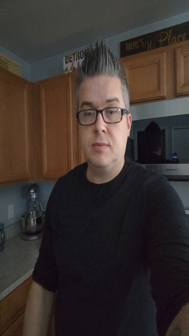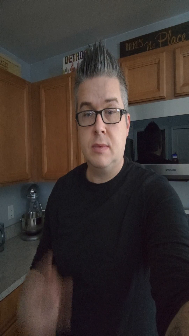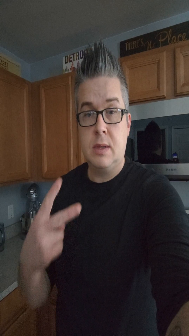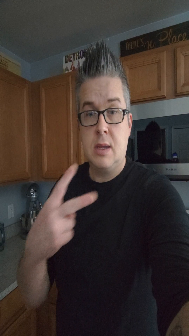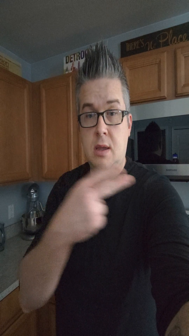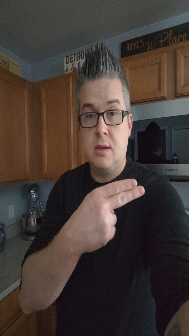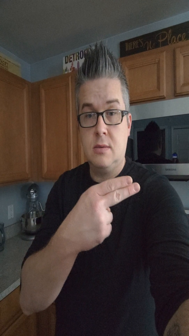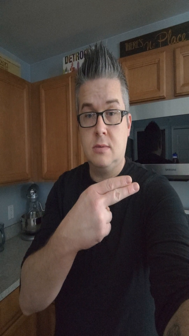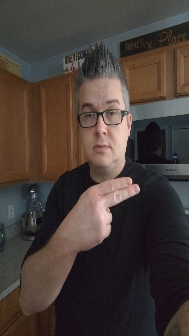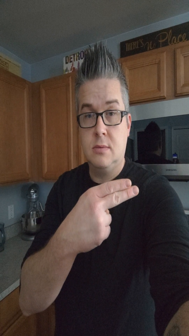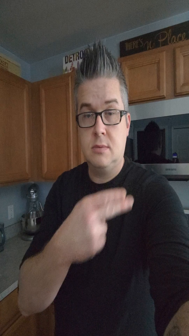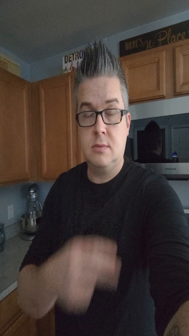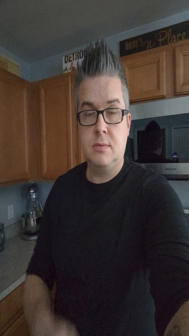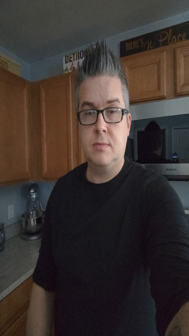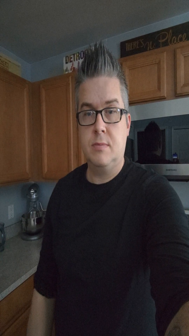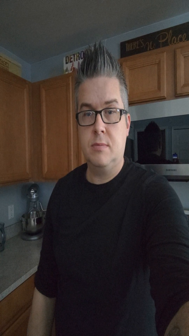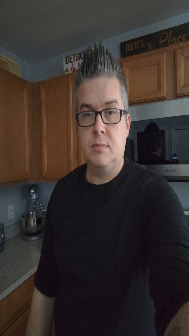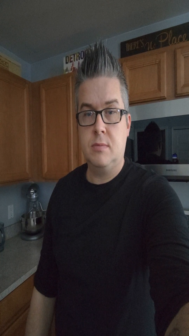cut